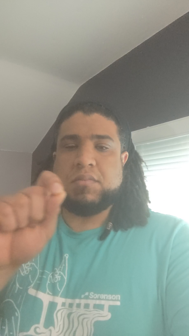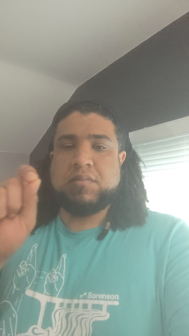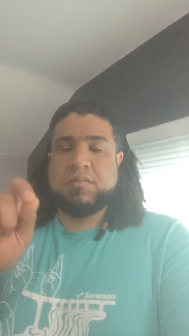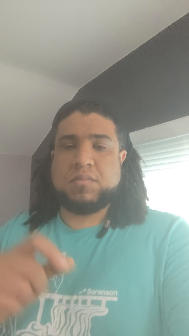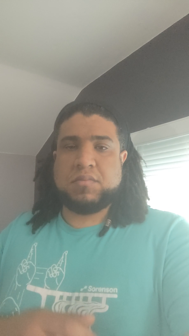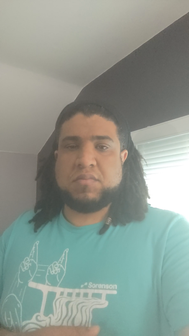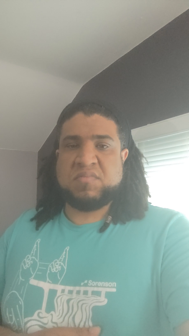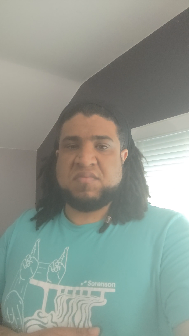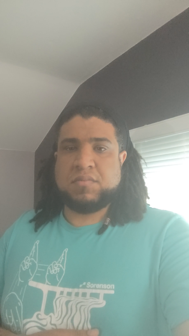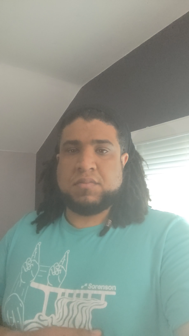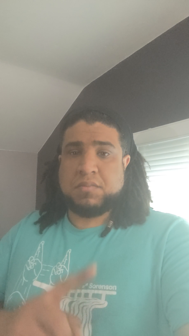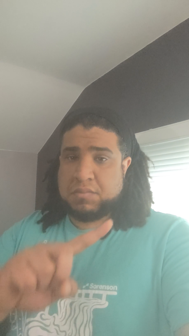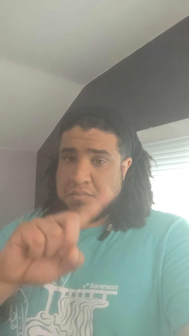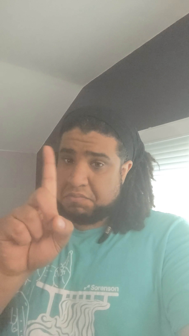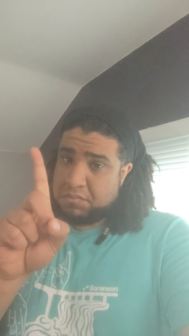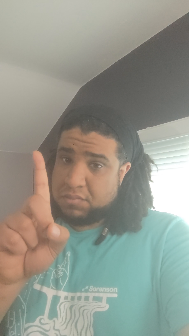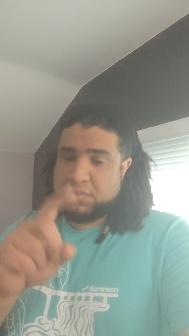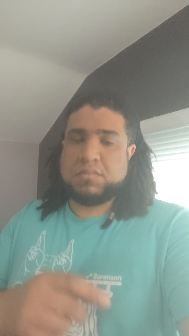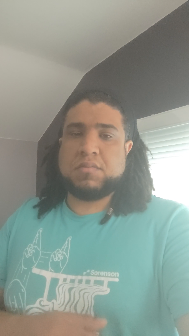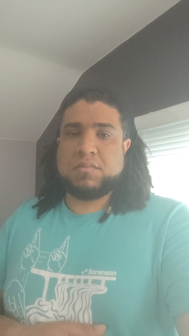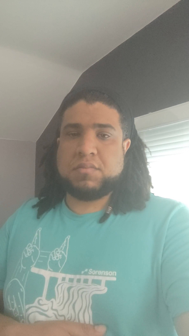but